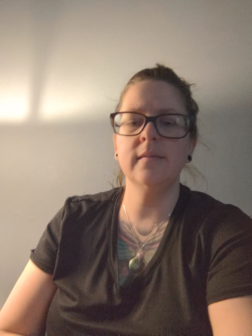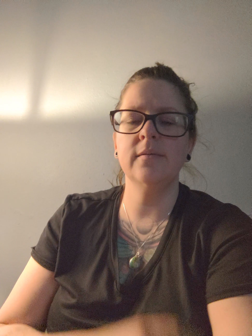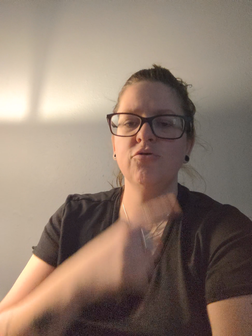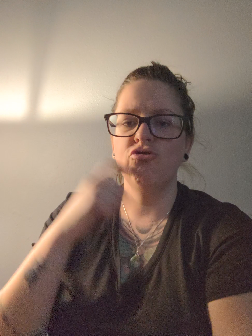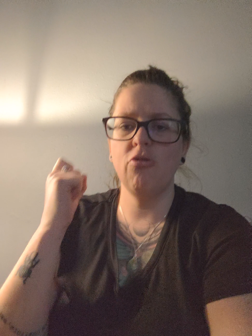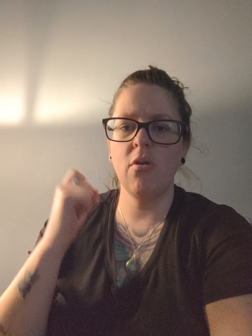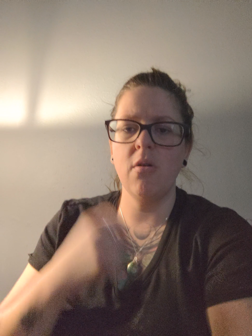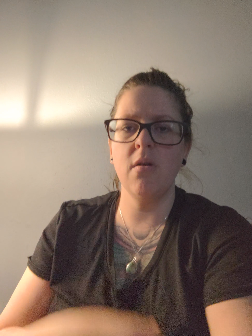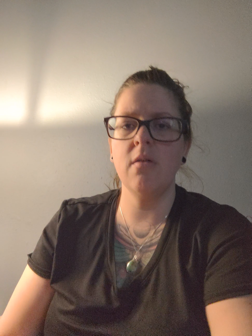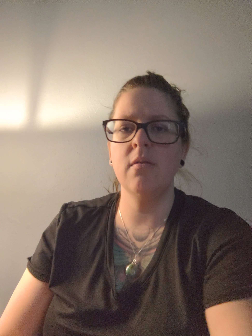dry